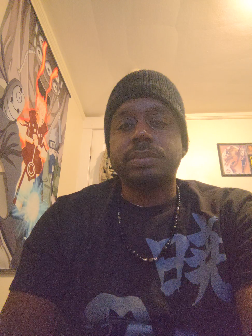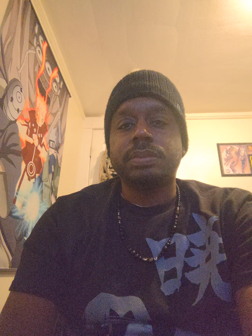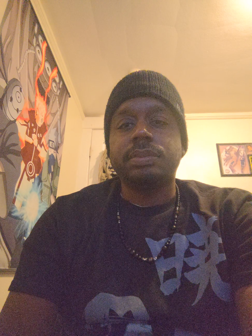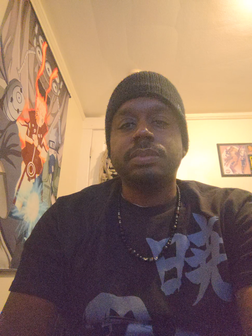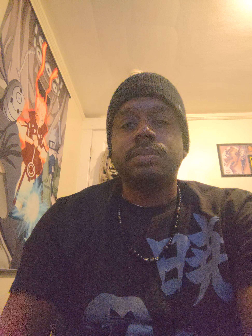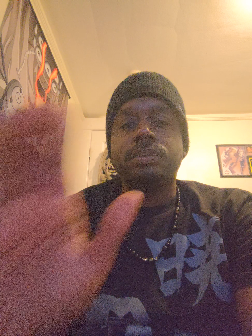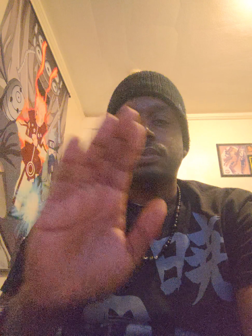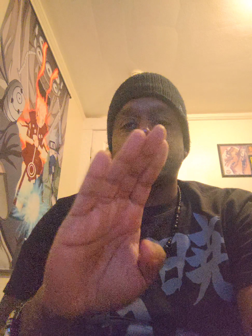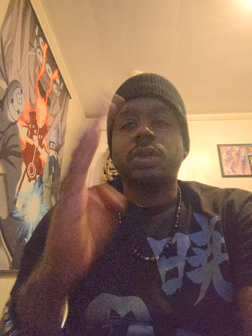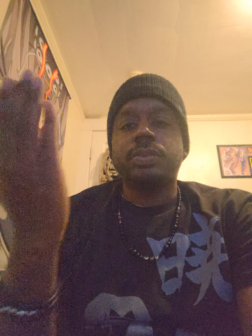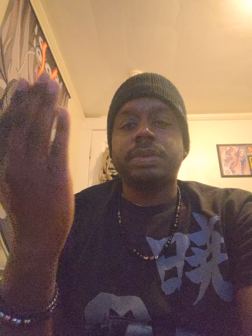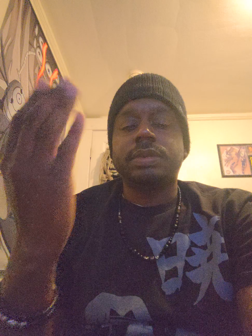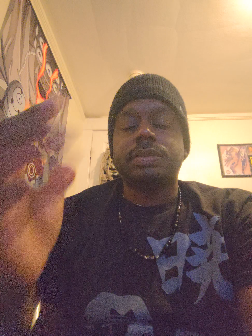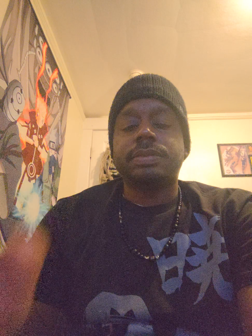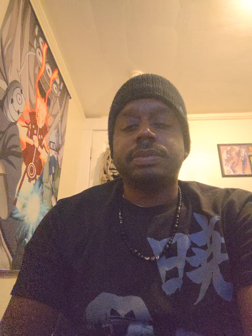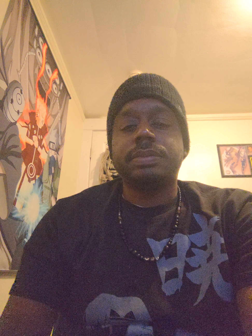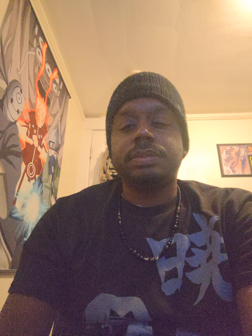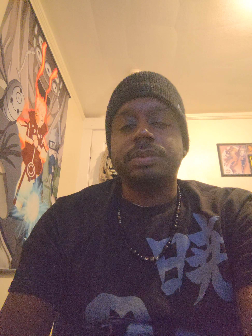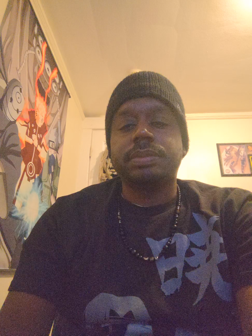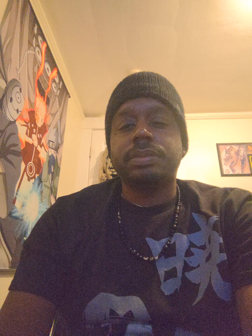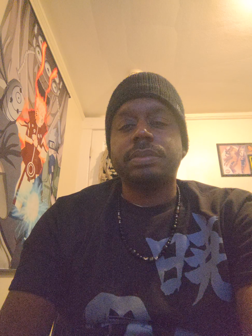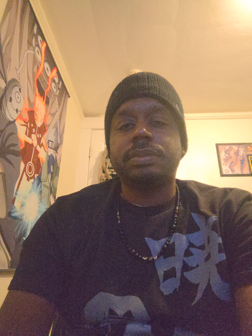open